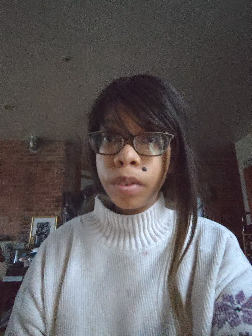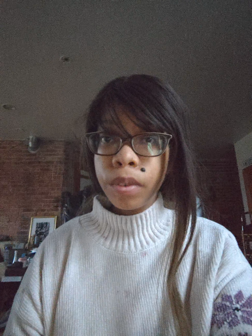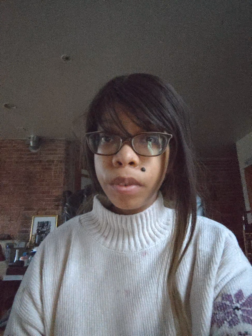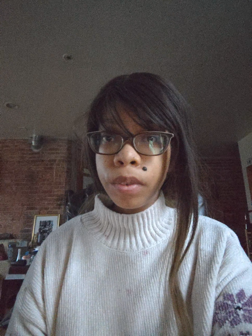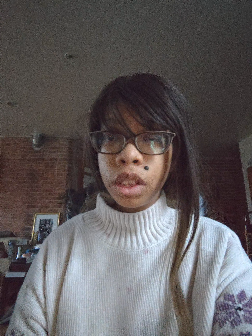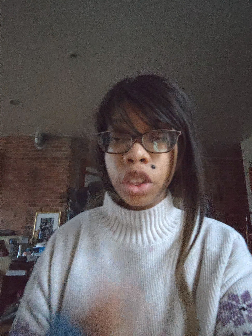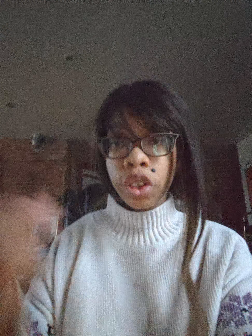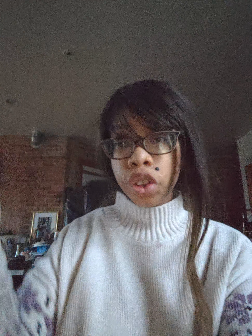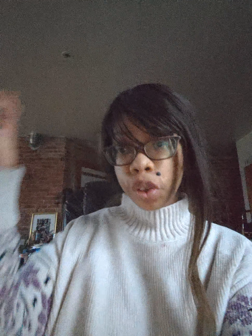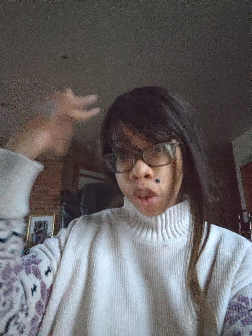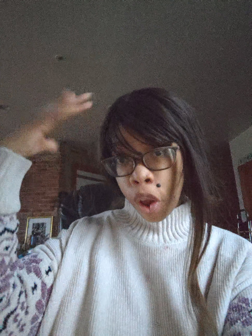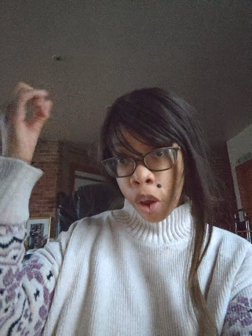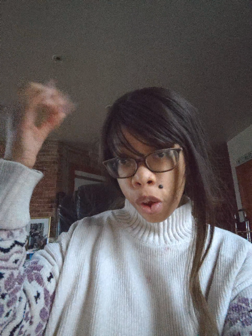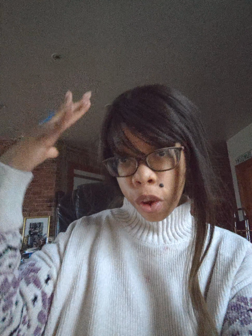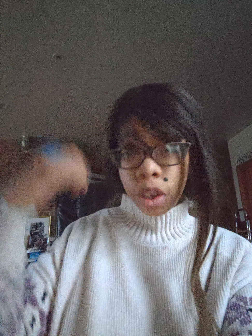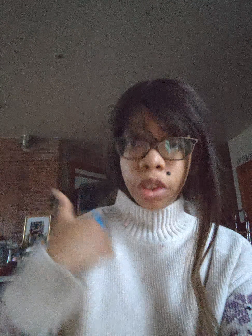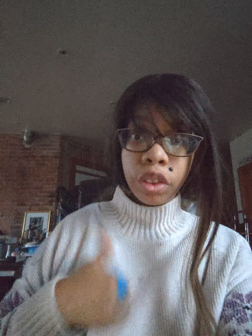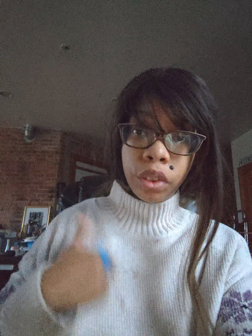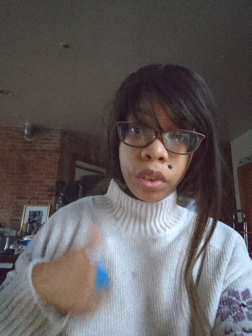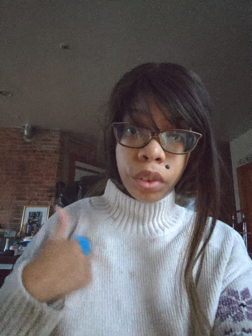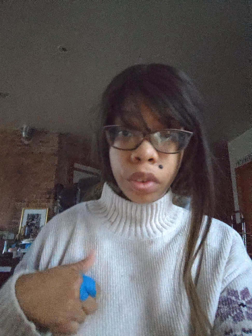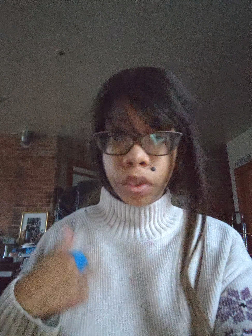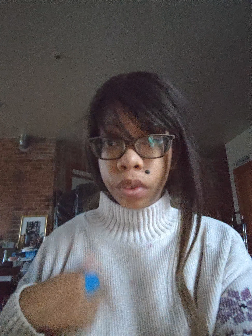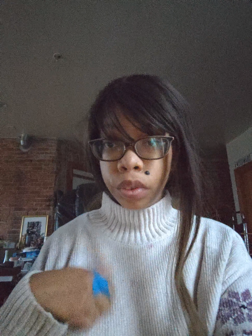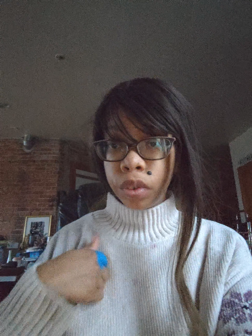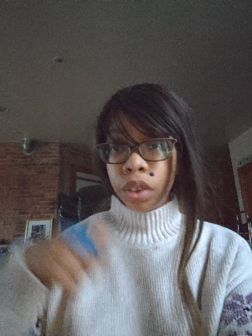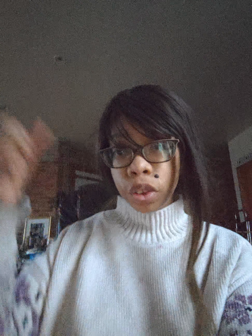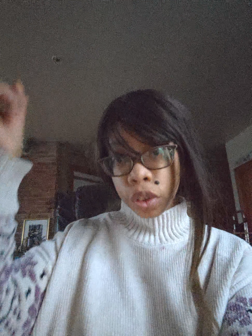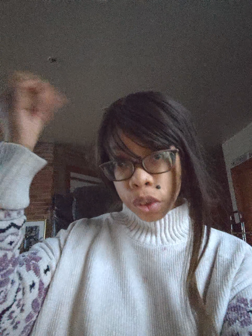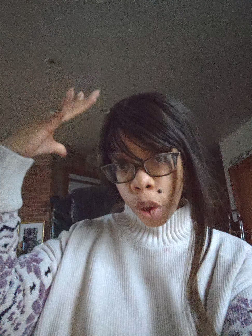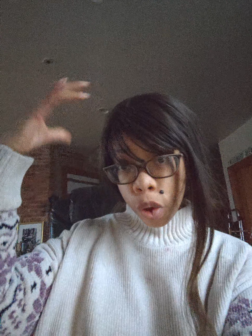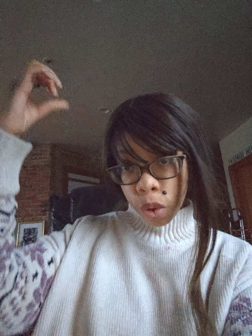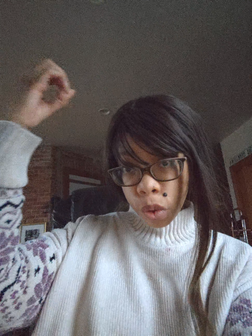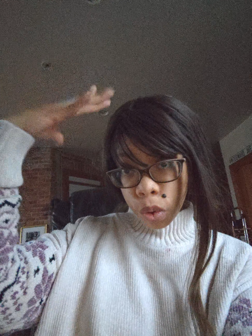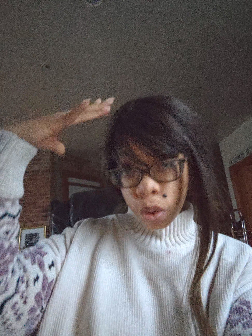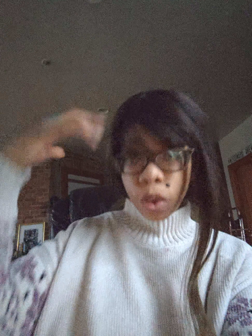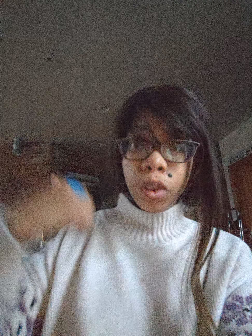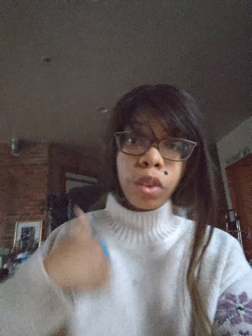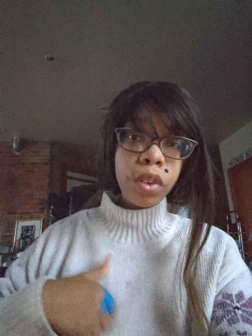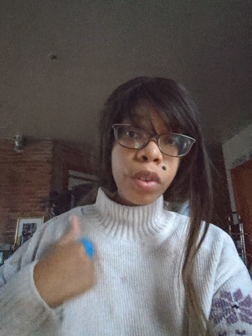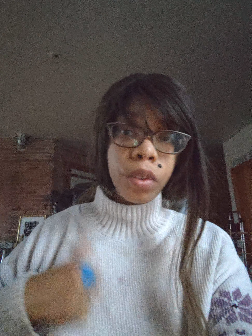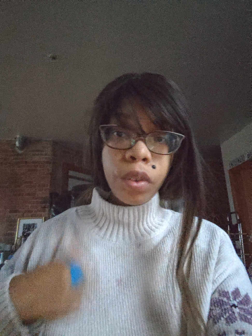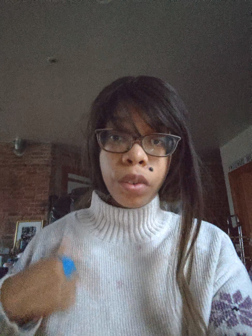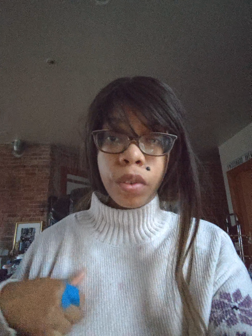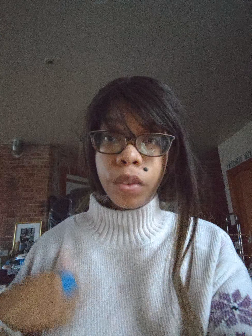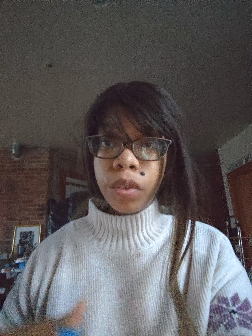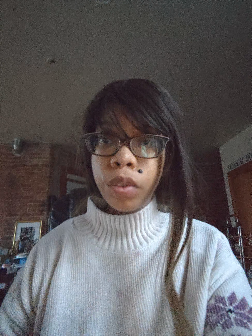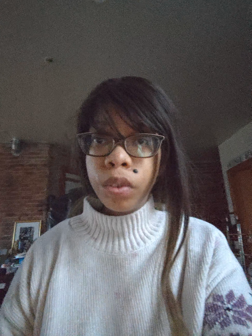shower